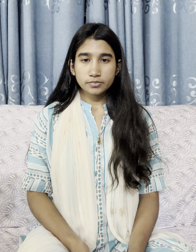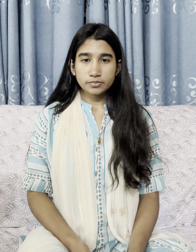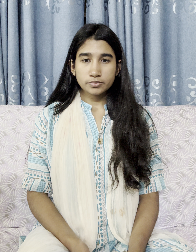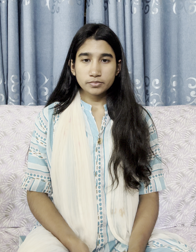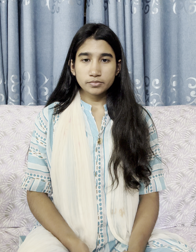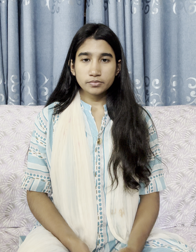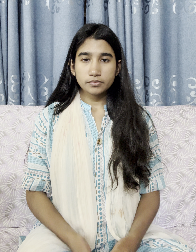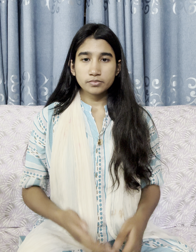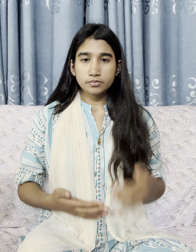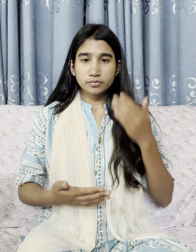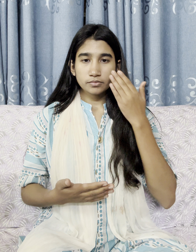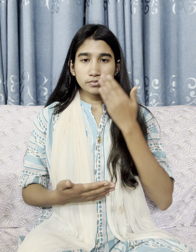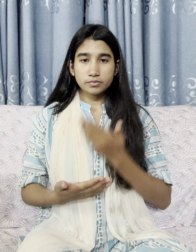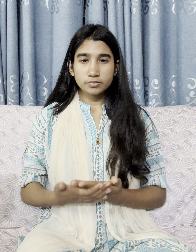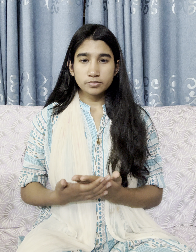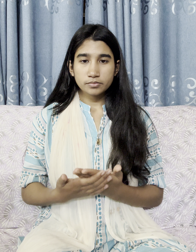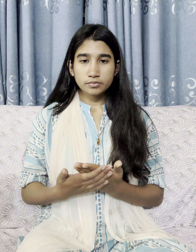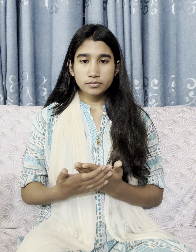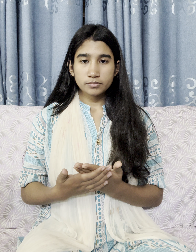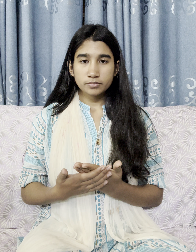বিশ্বাস